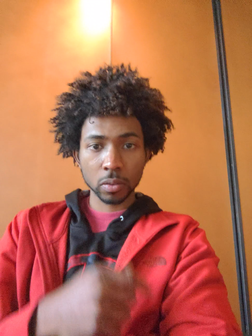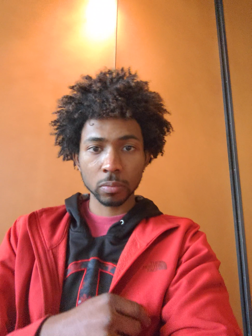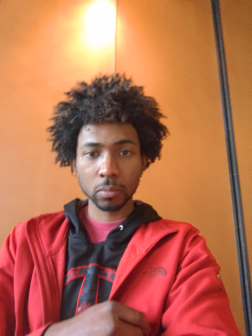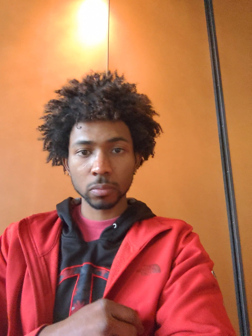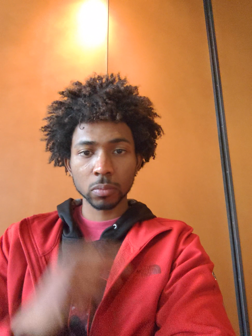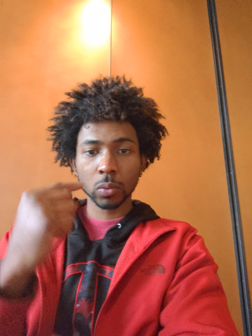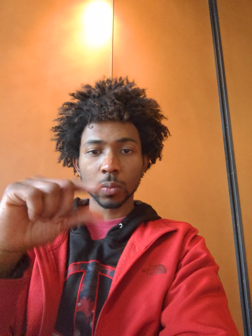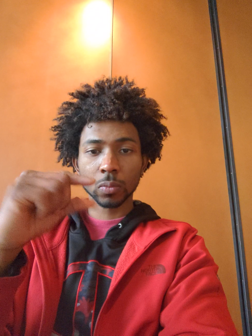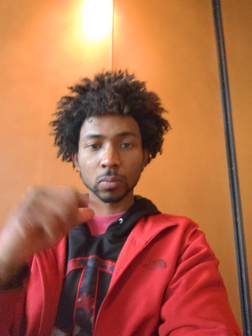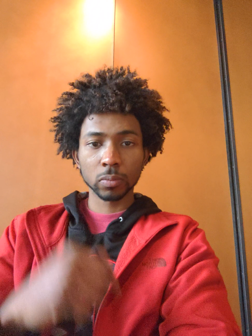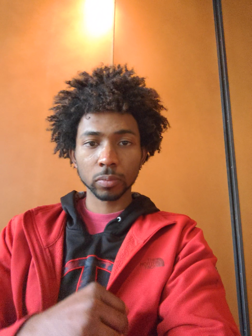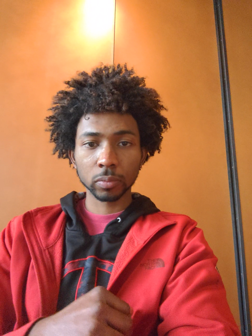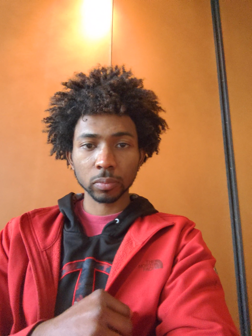green